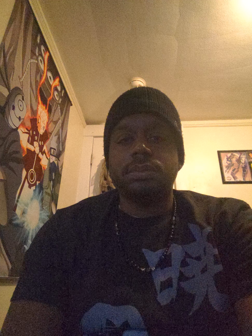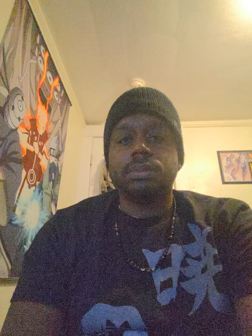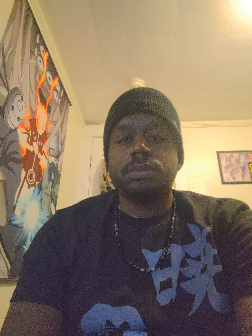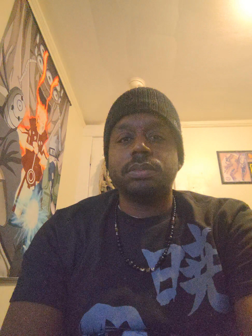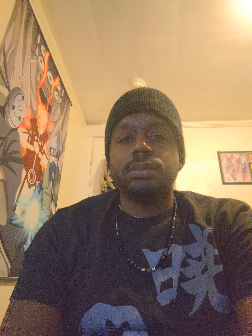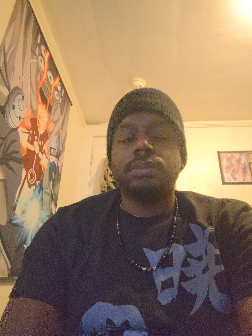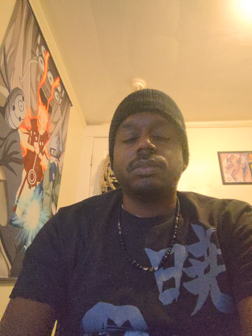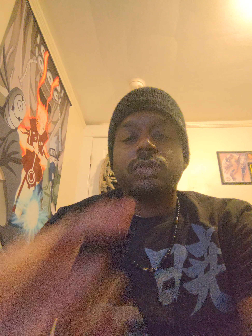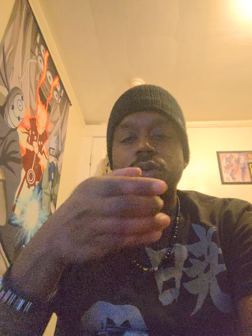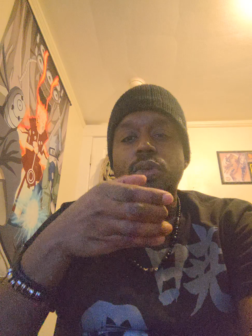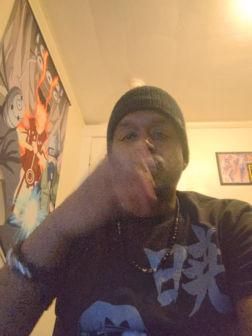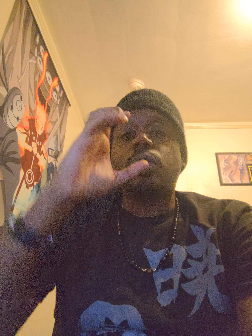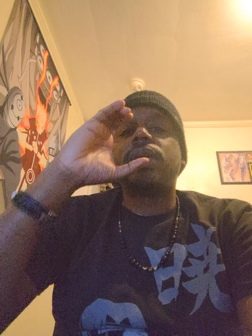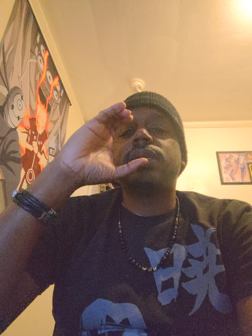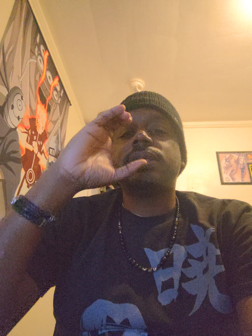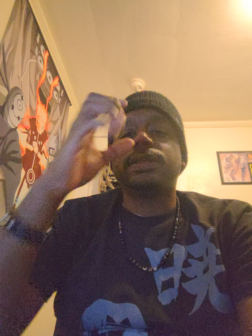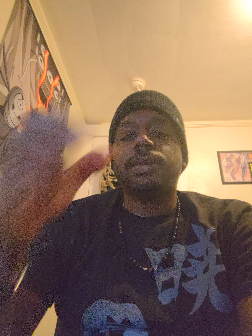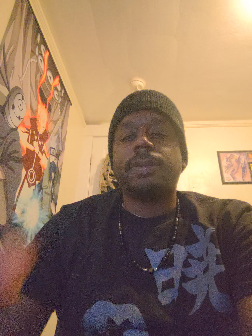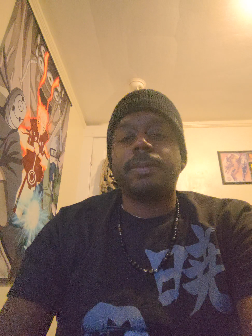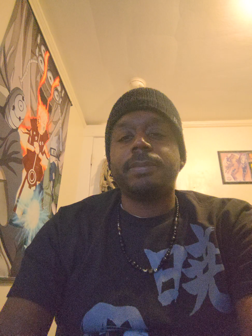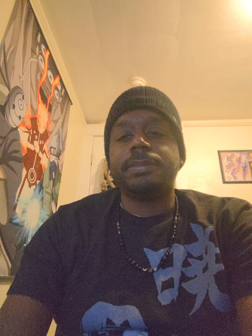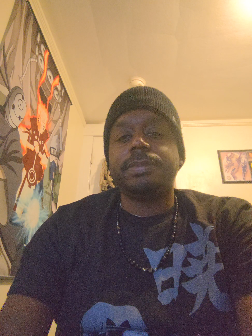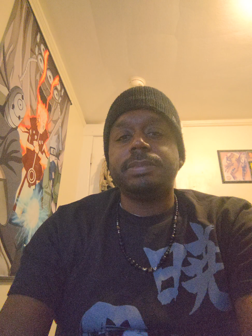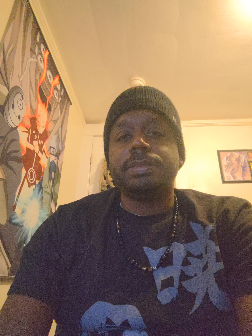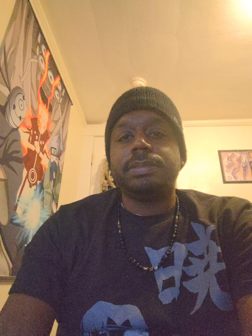drink